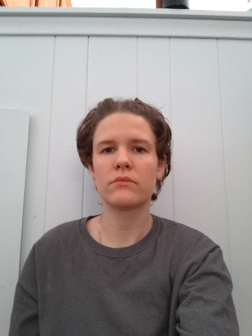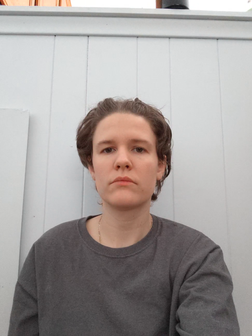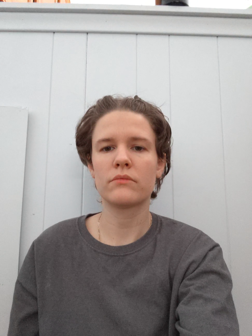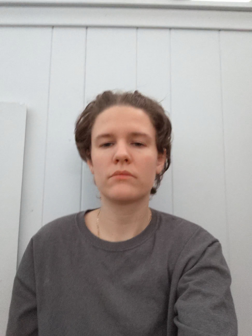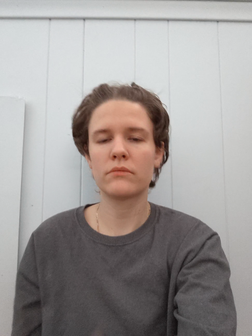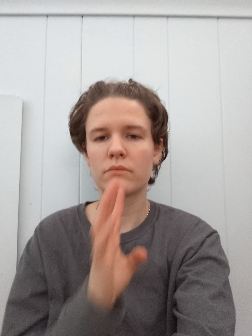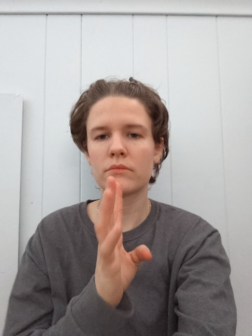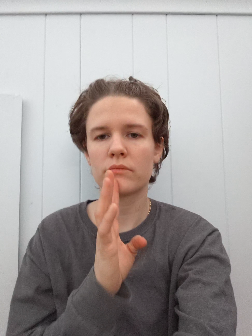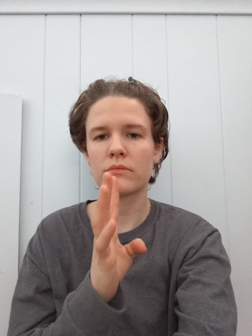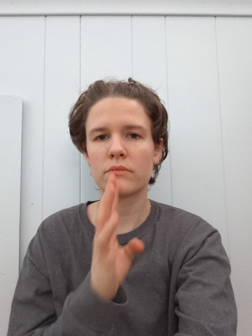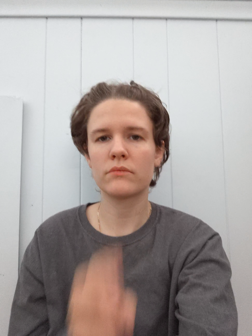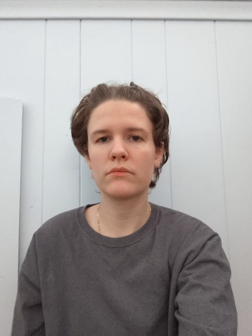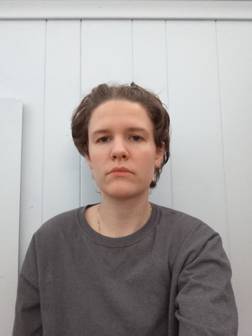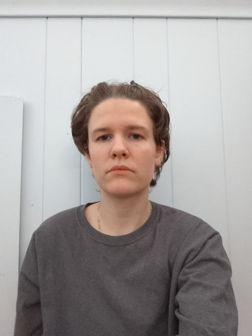talk